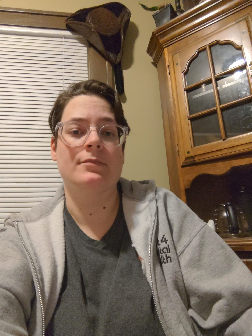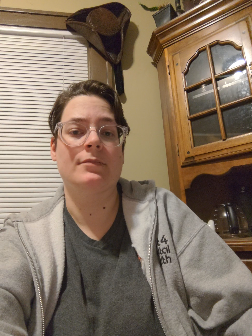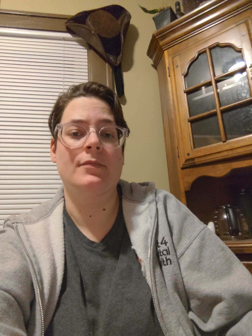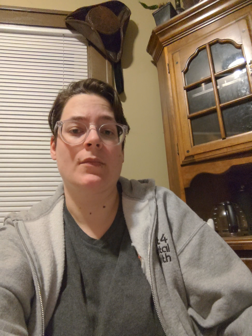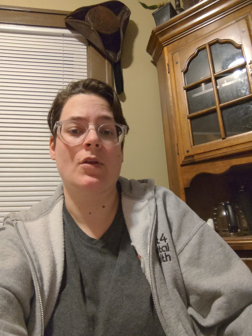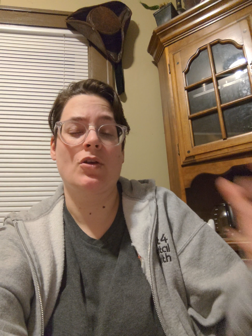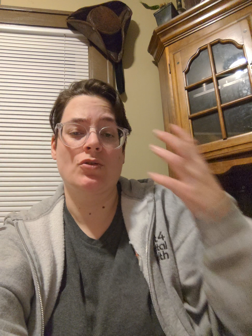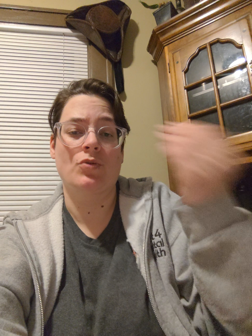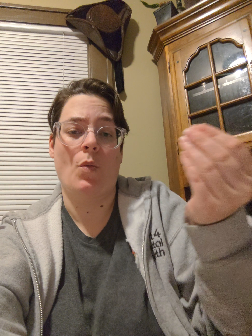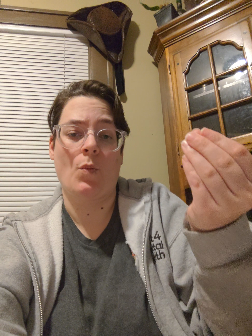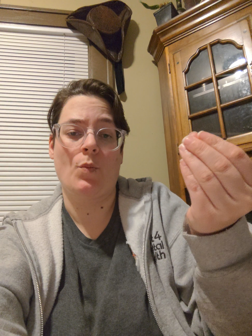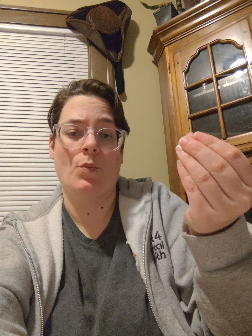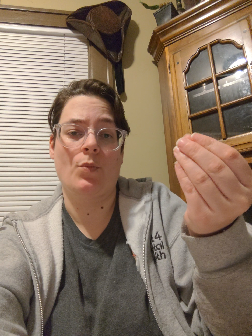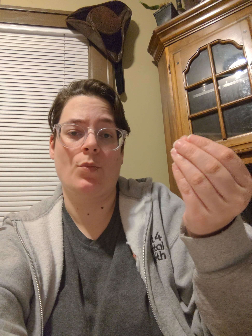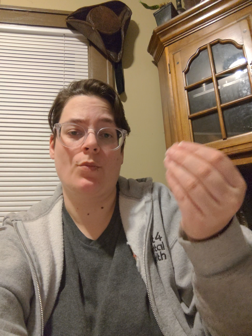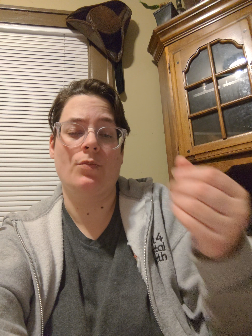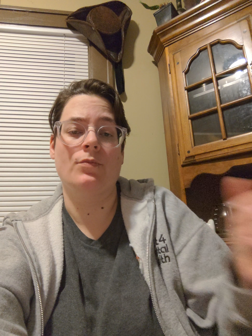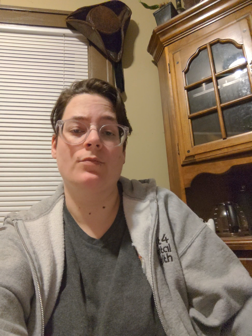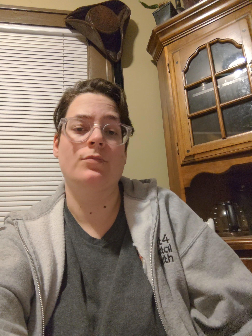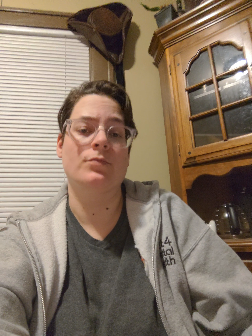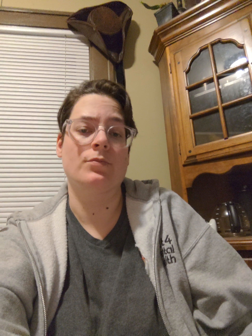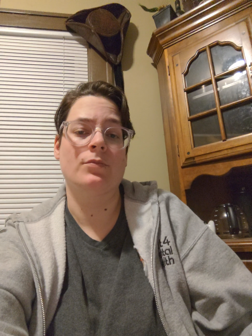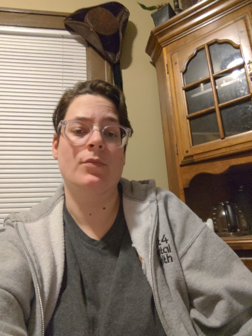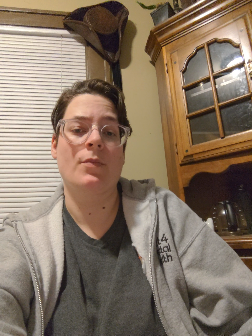go